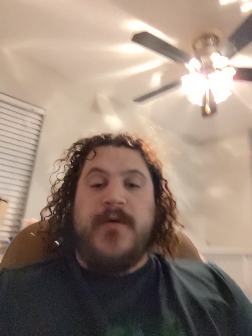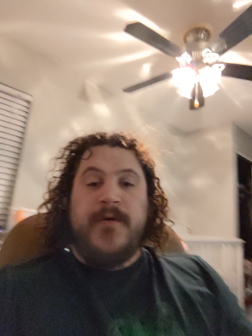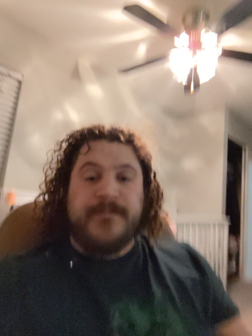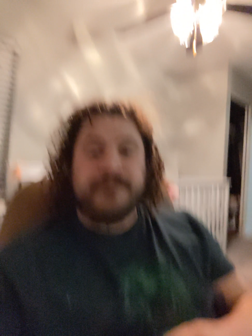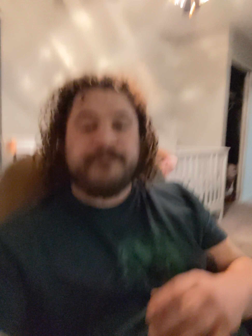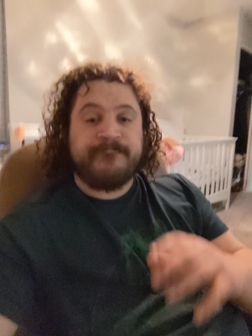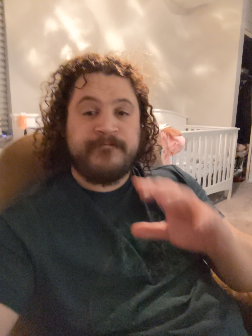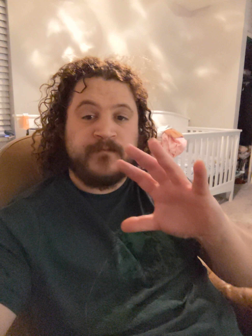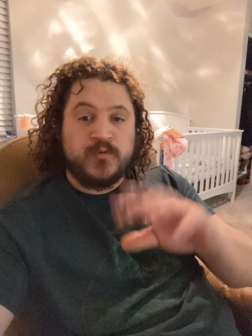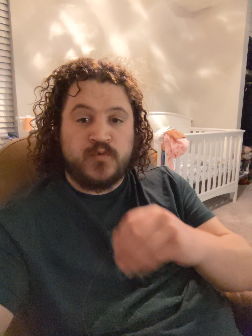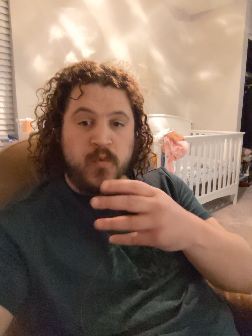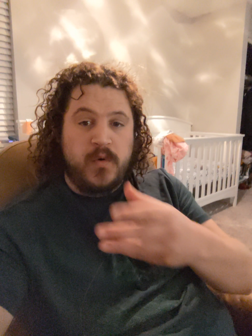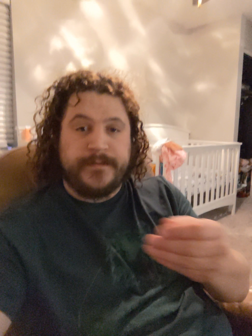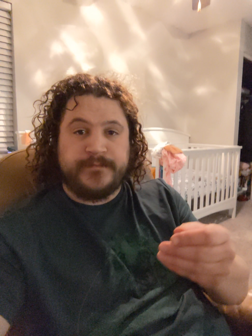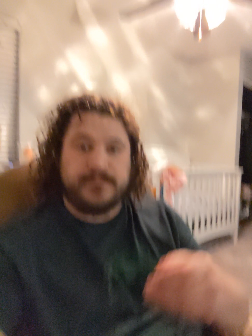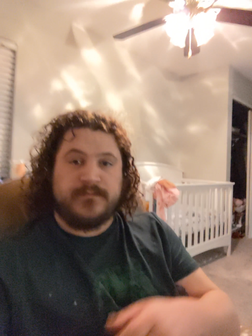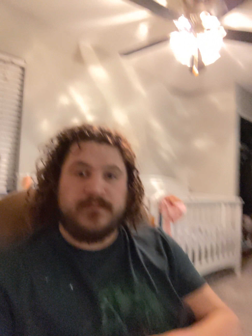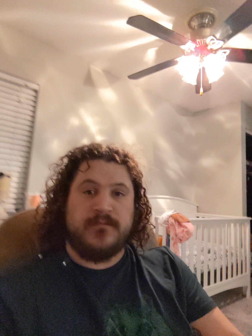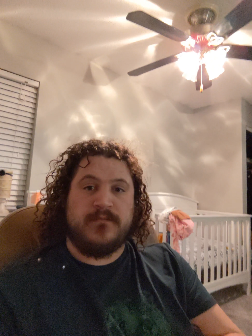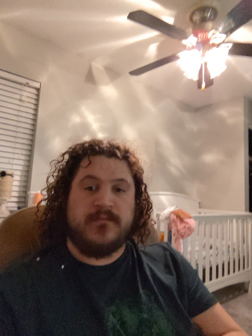story